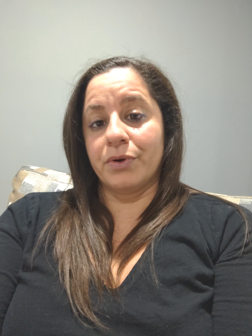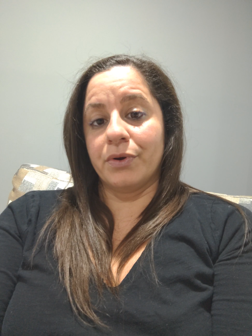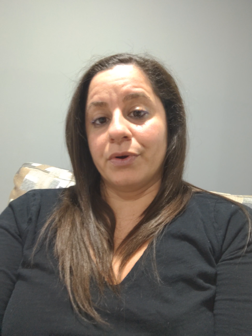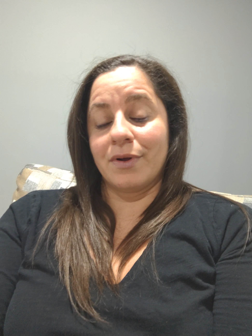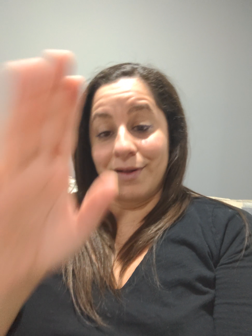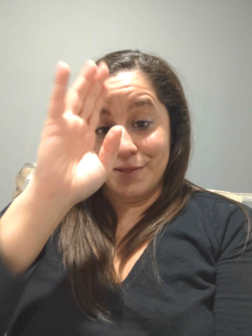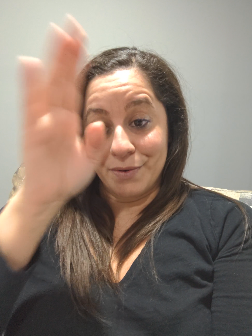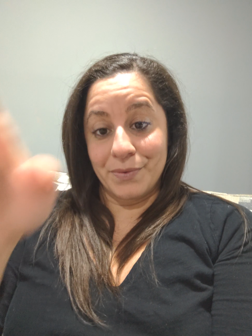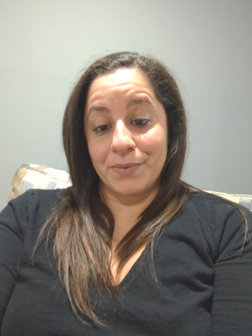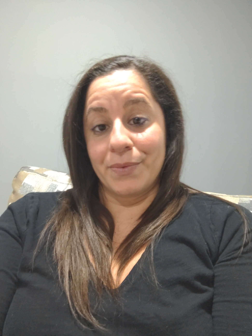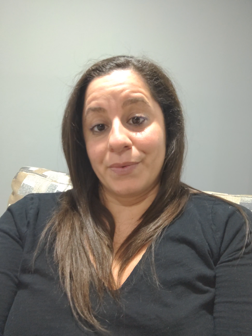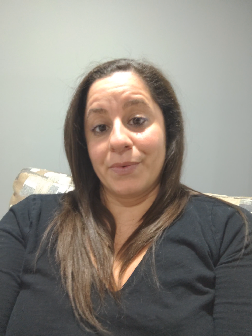hello